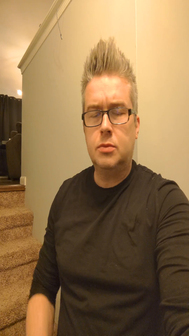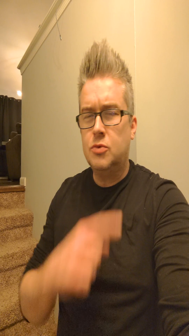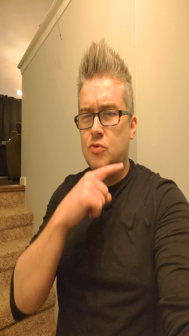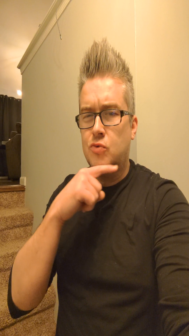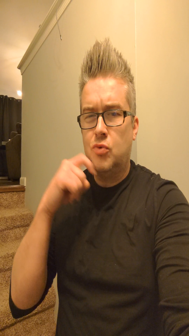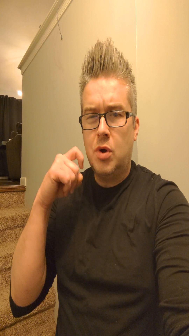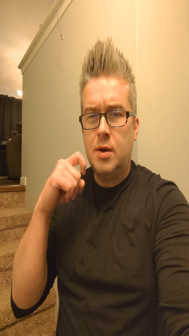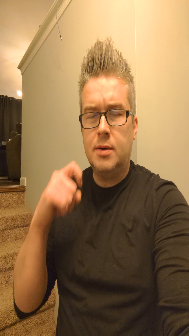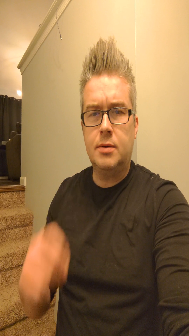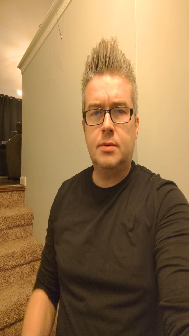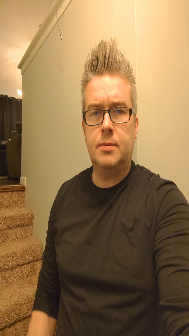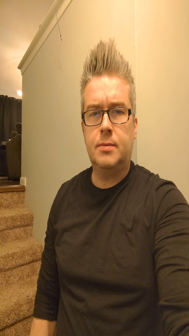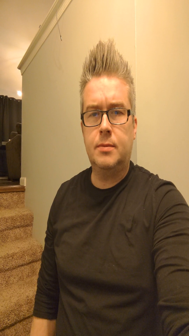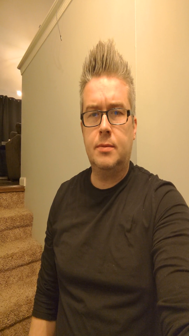dry